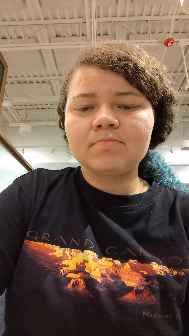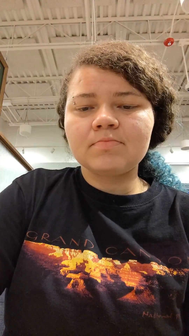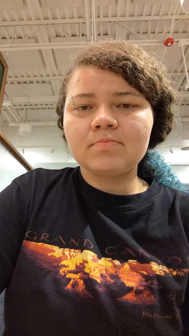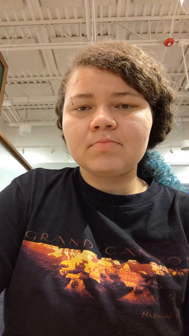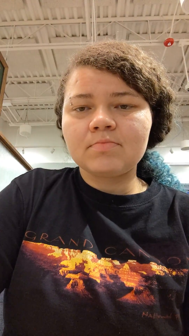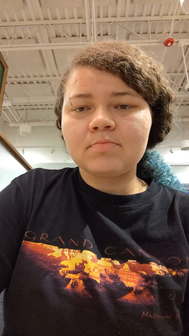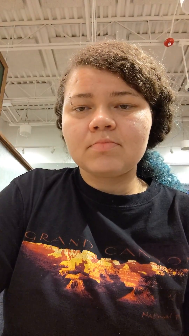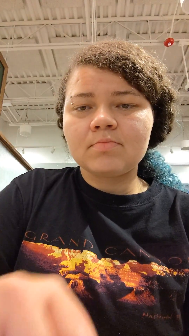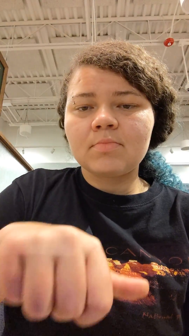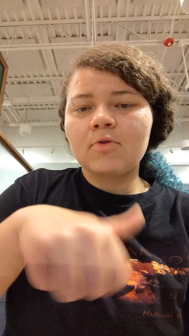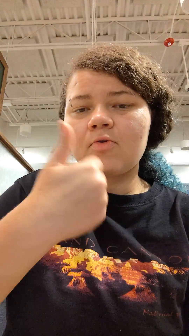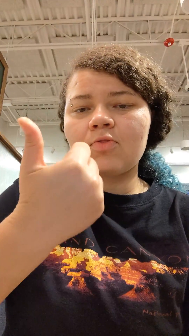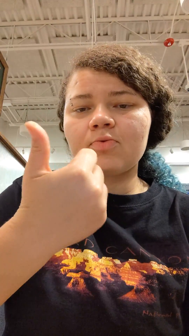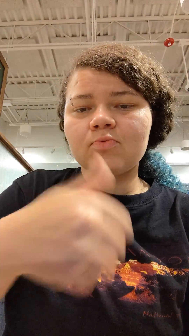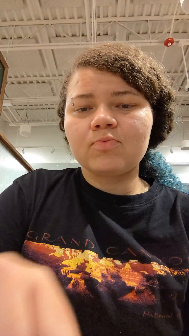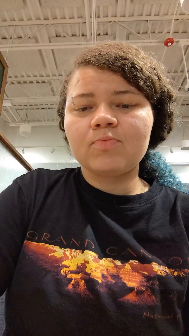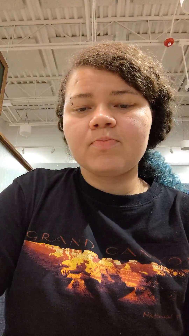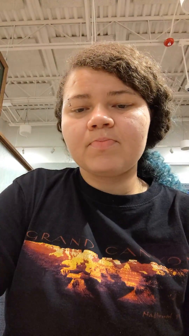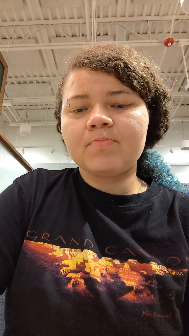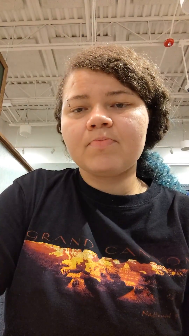other